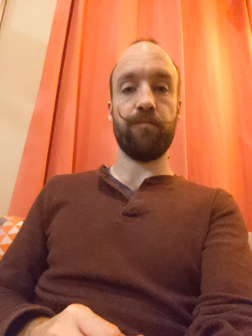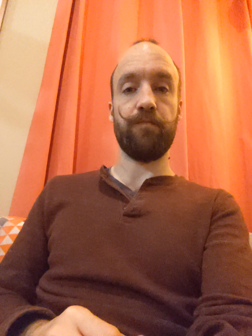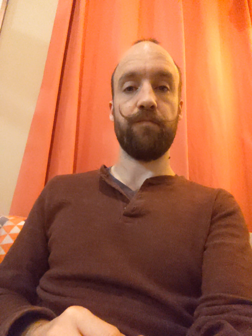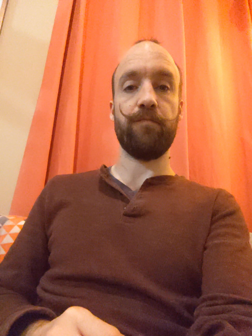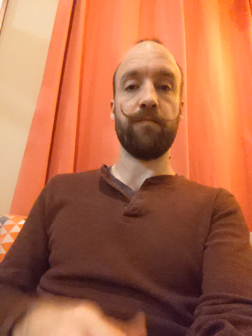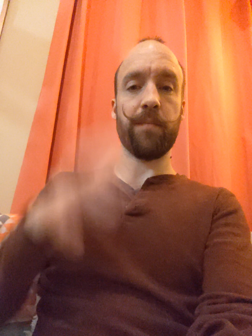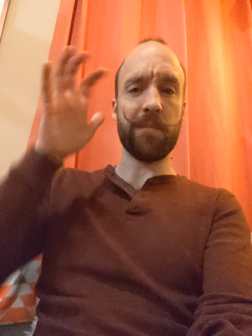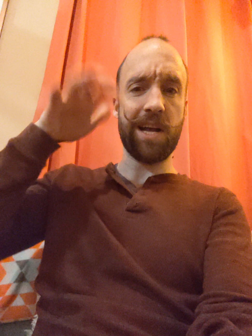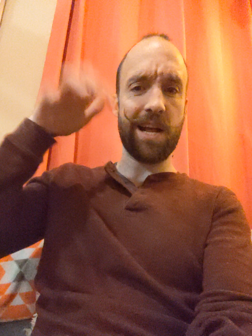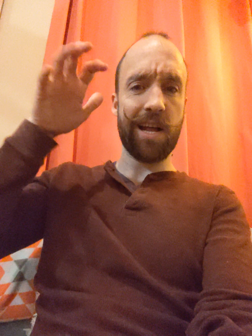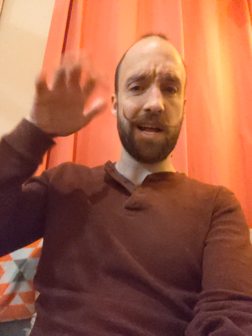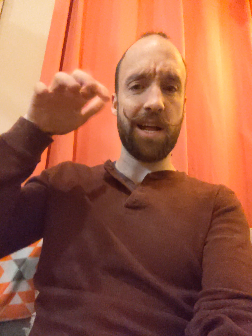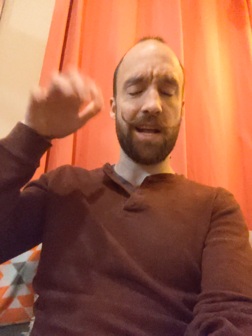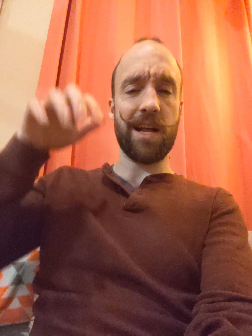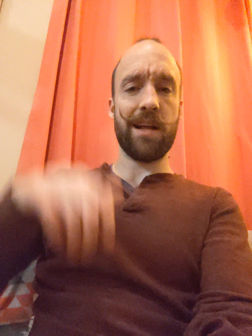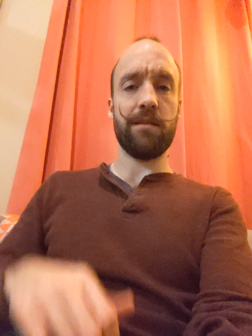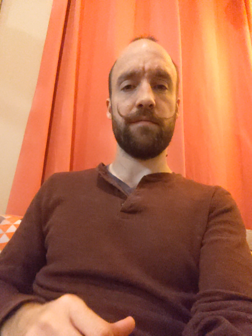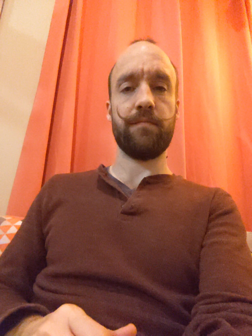rain